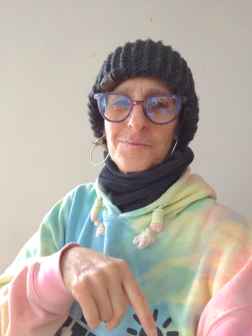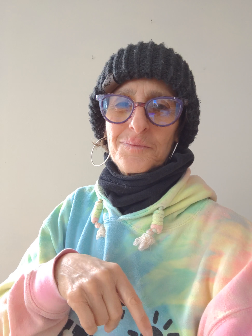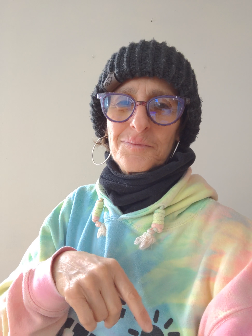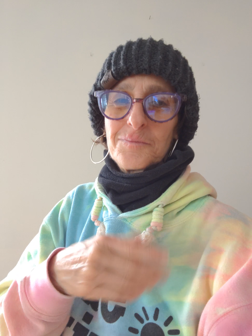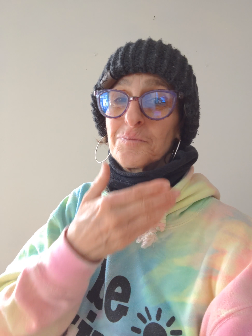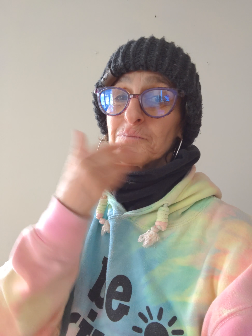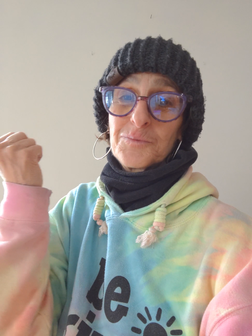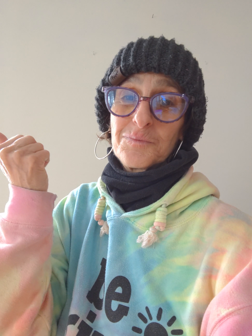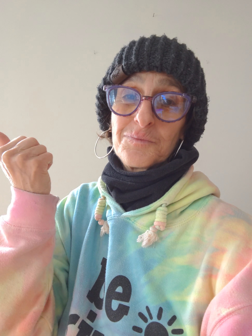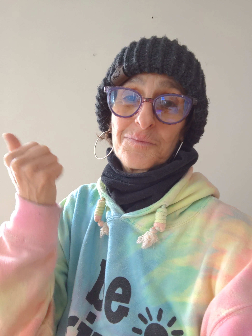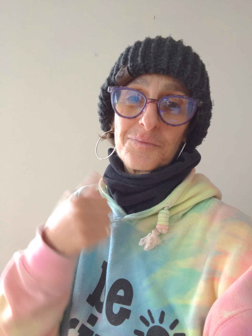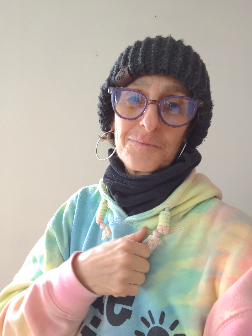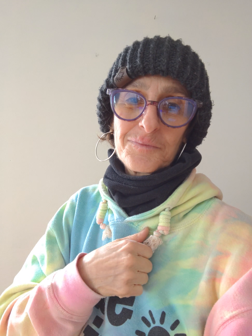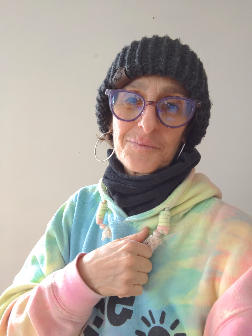better